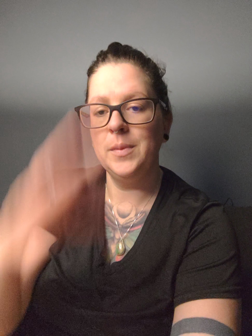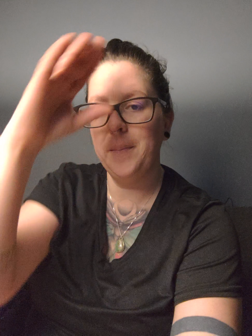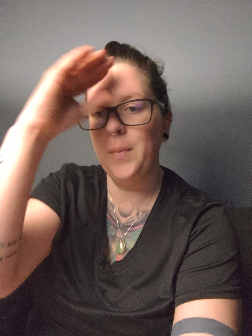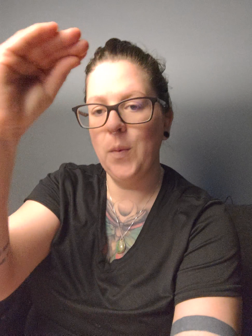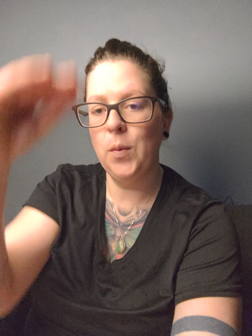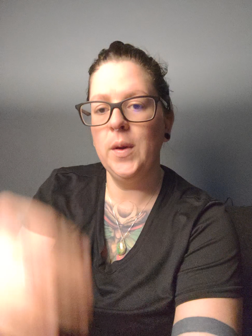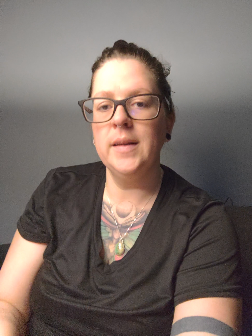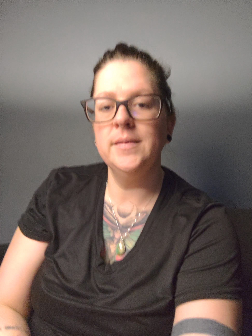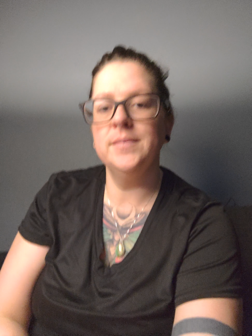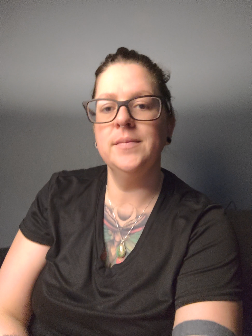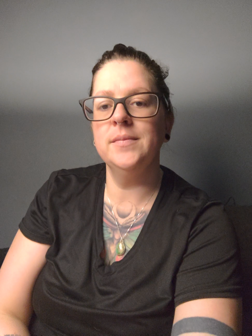boy